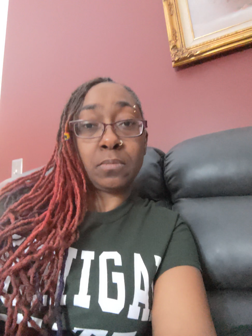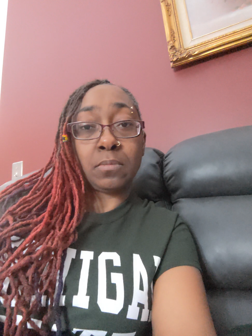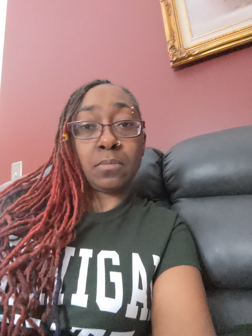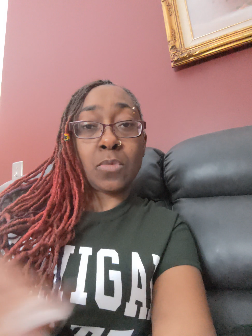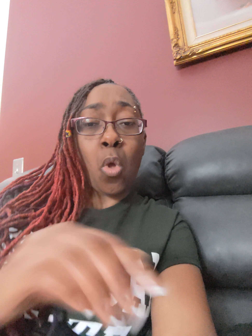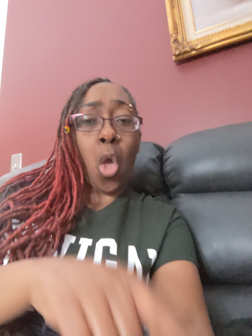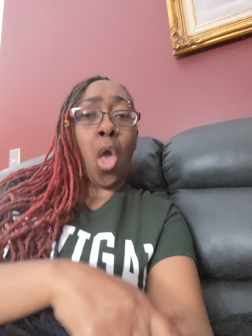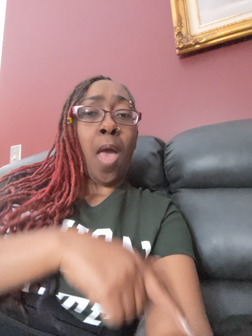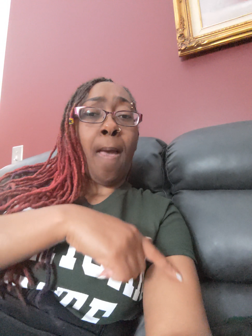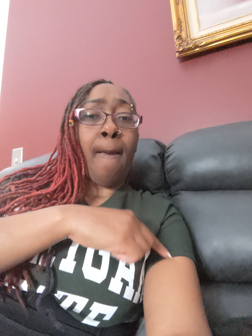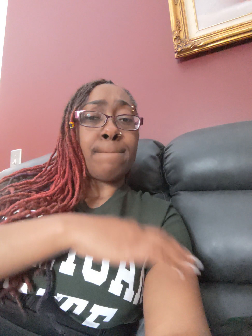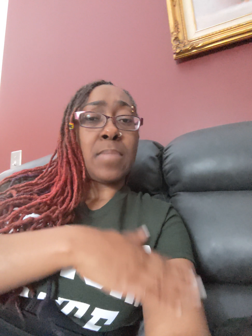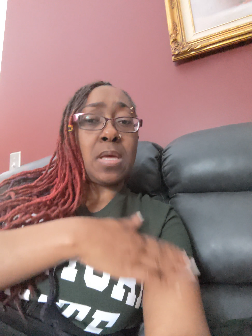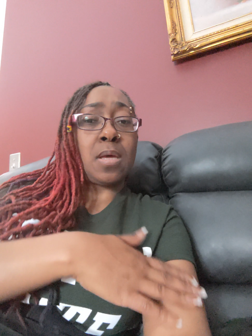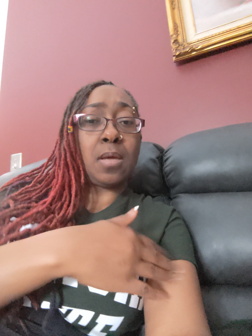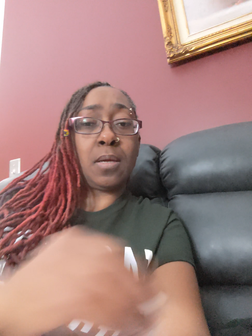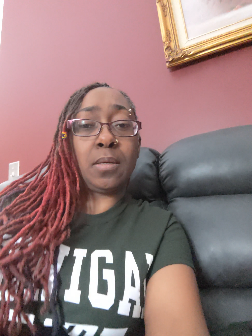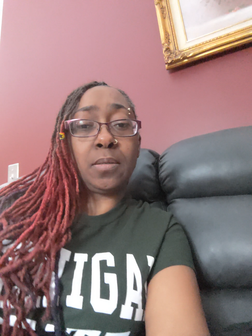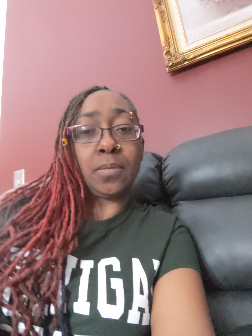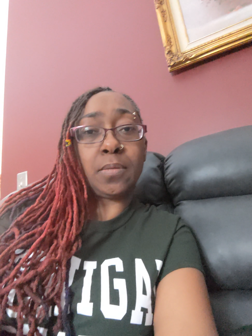arm